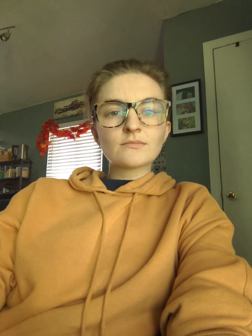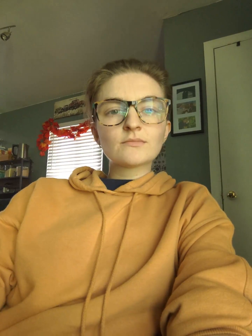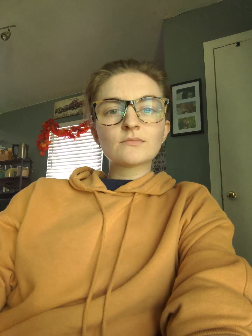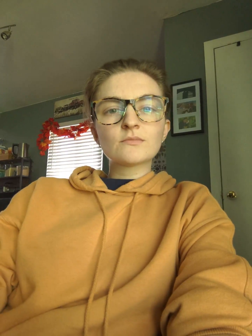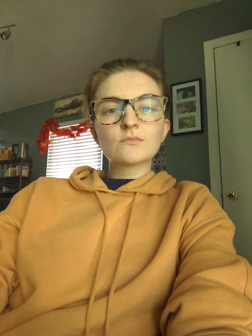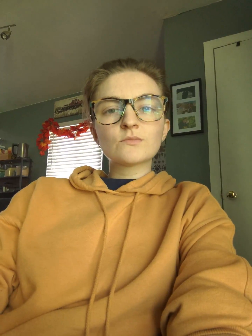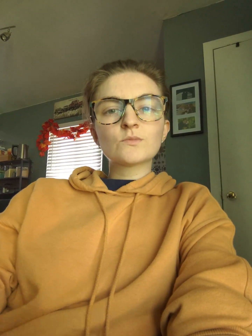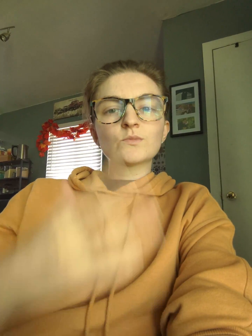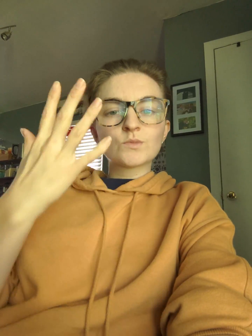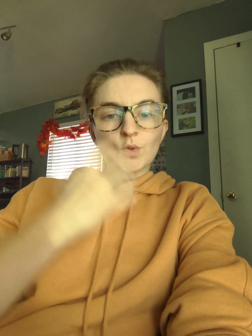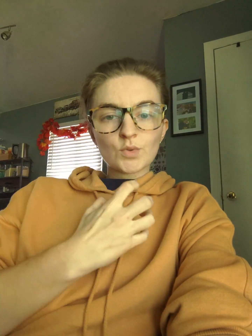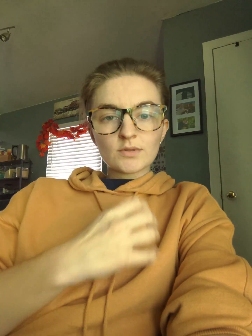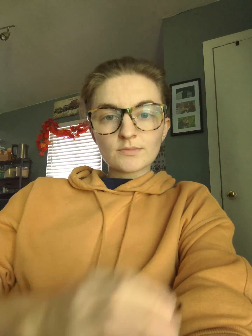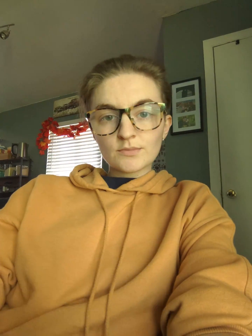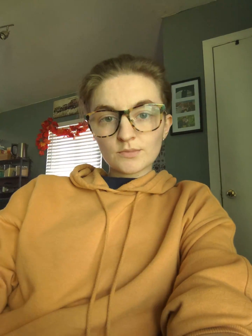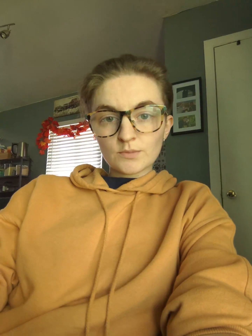dark